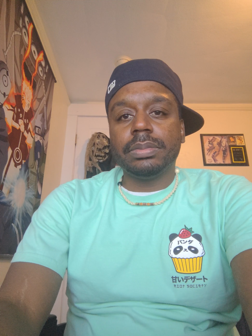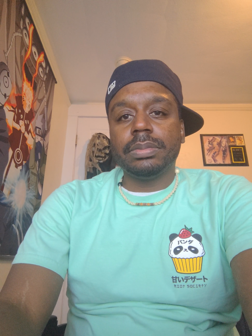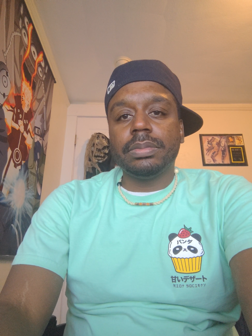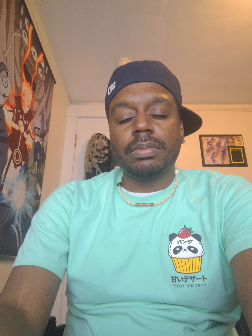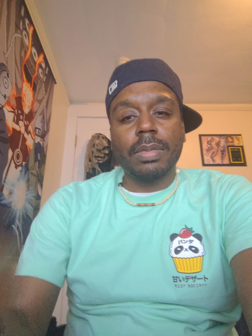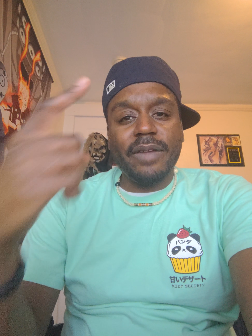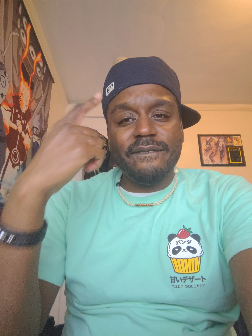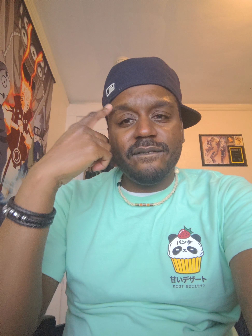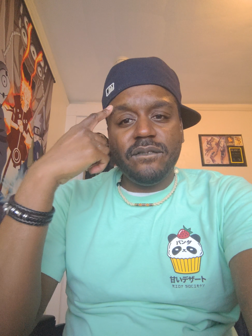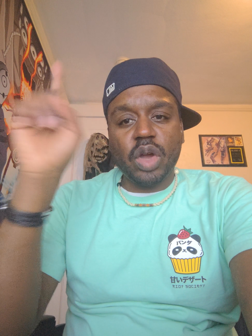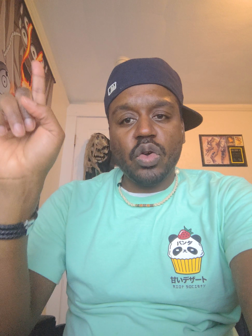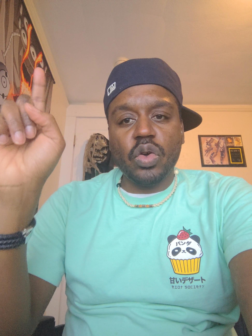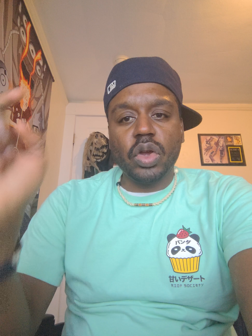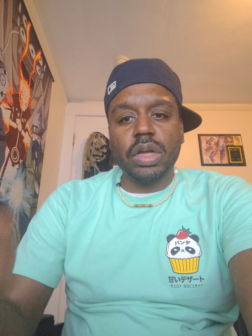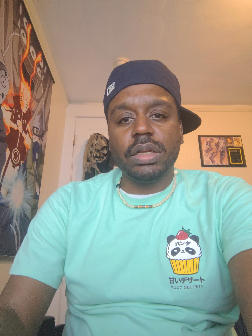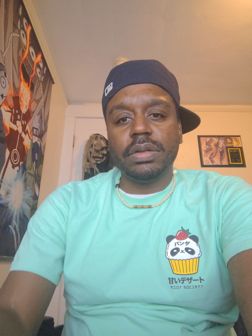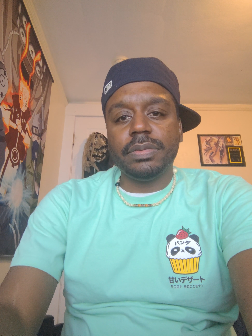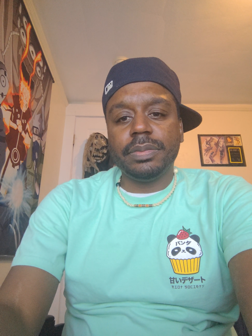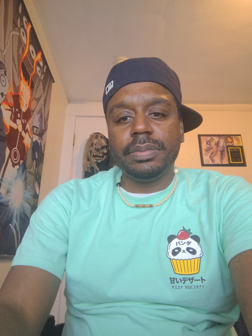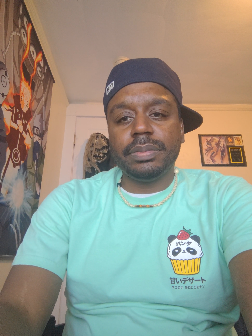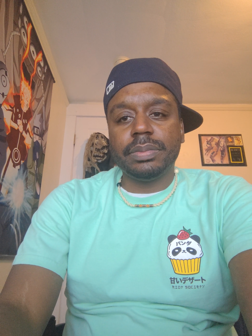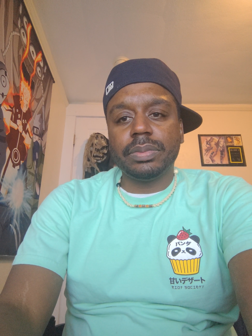for